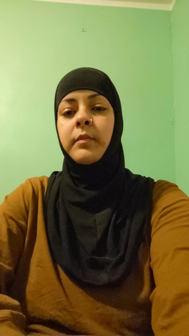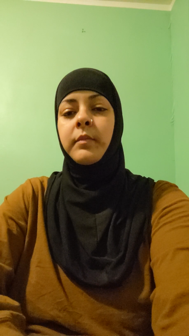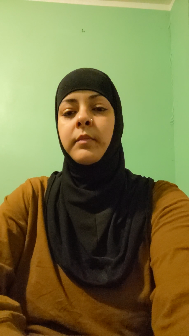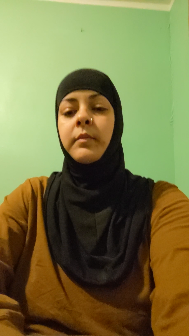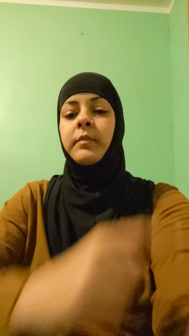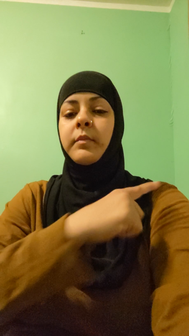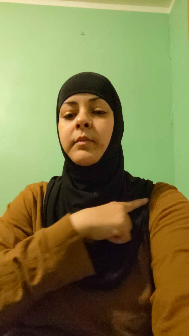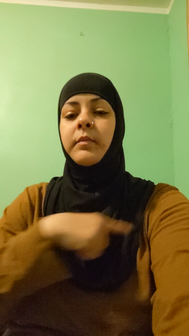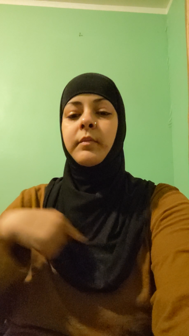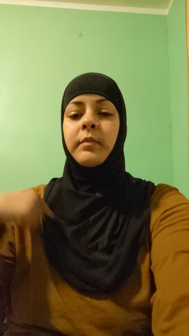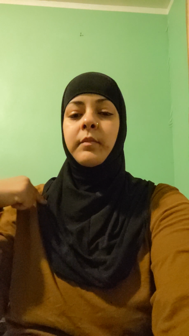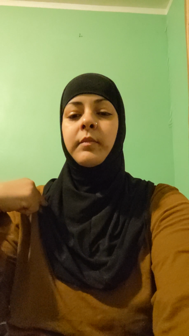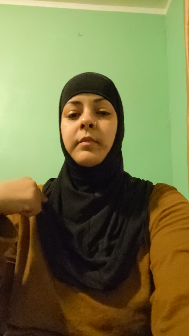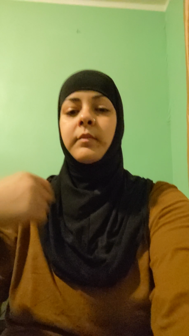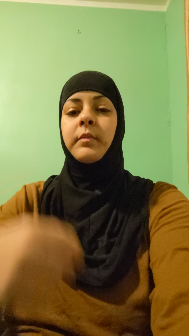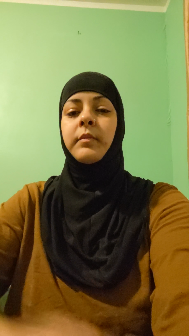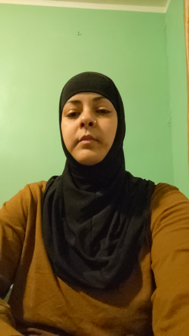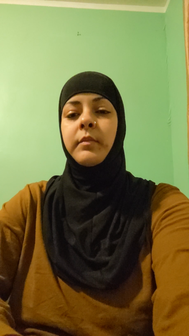necklace